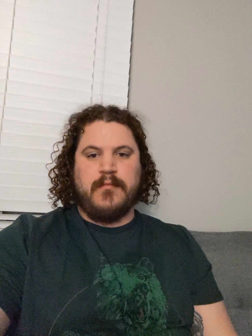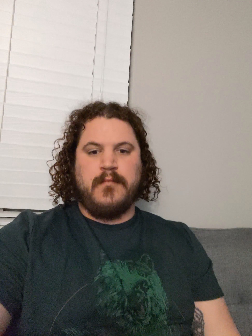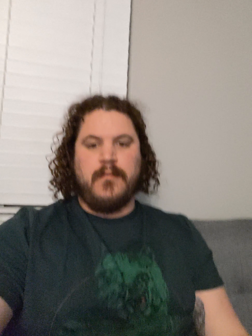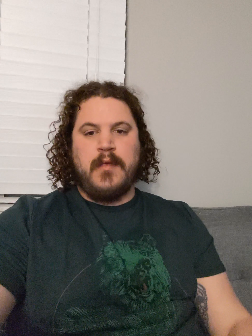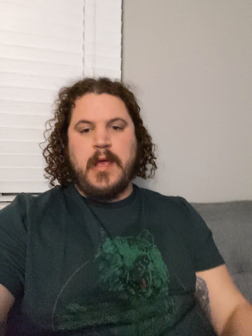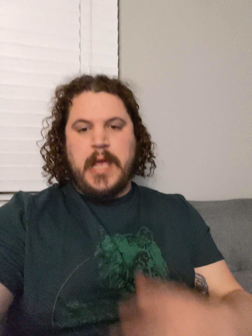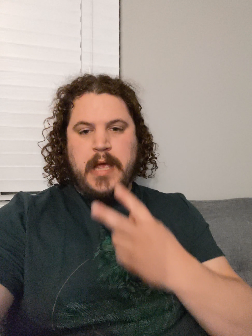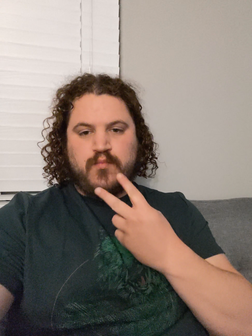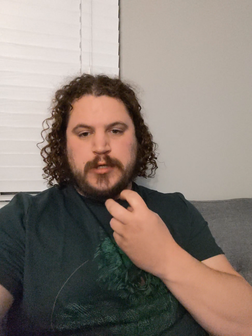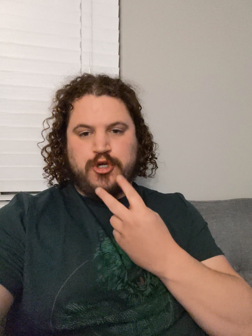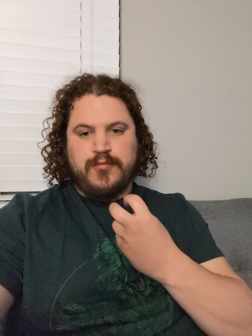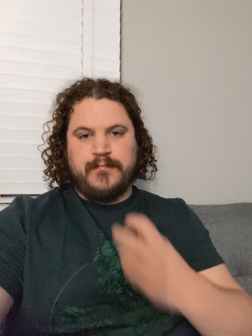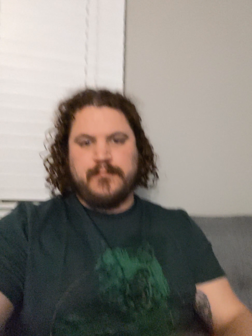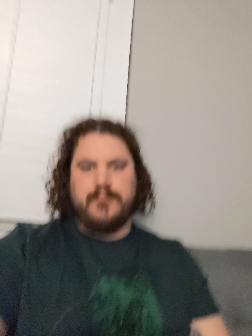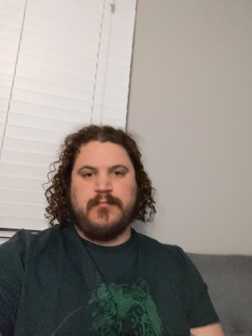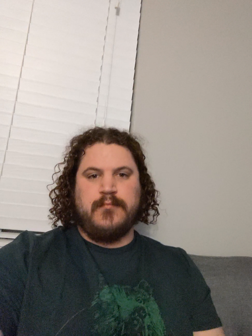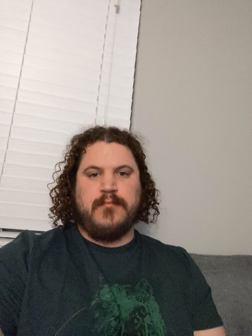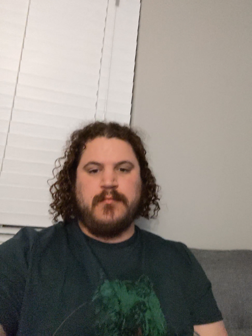underwear